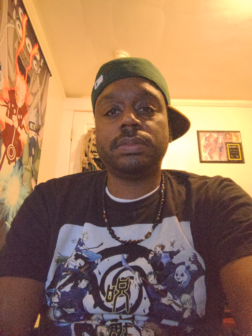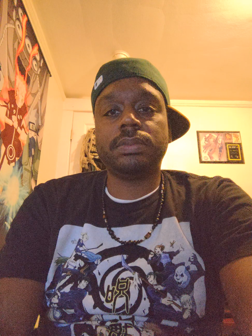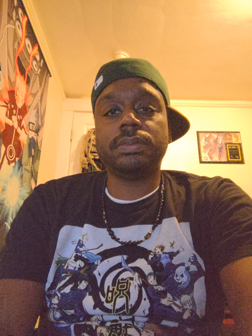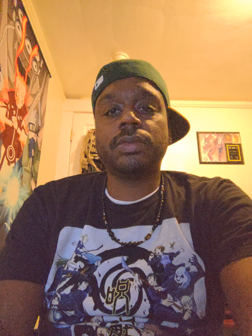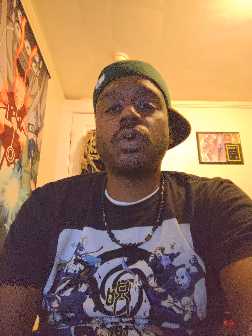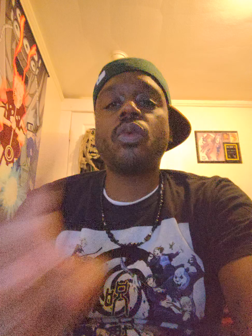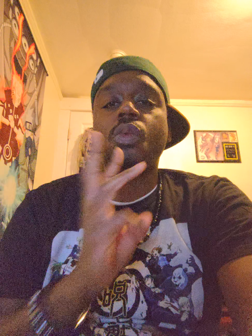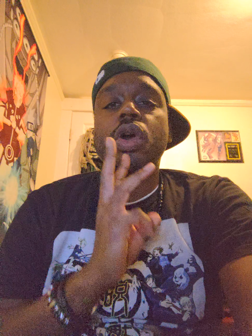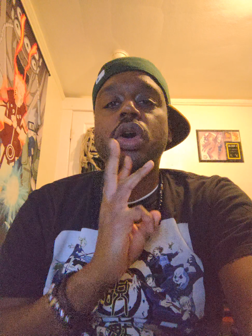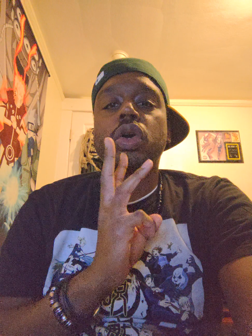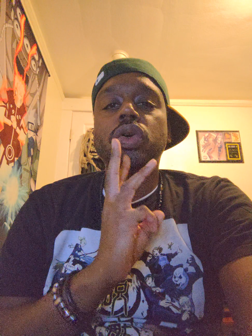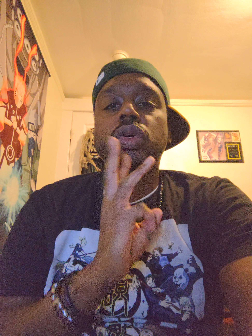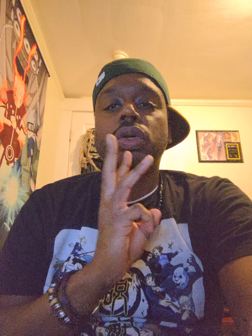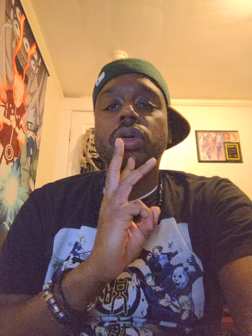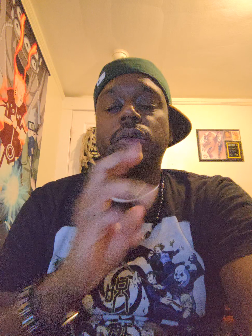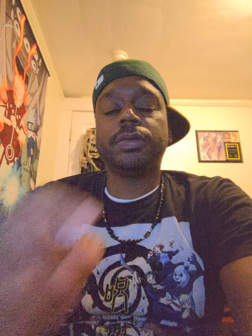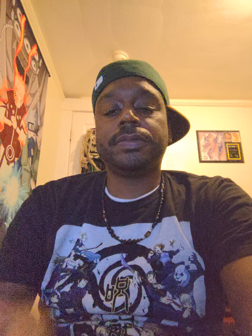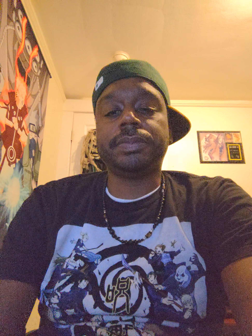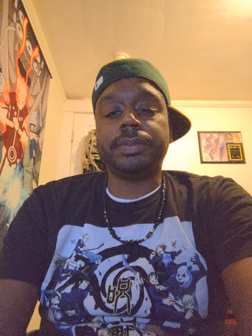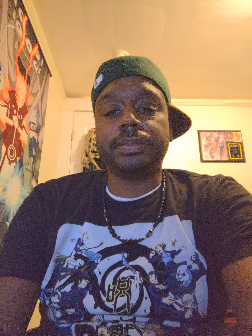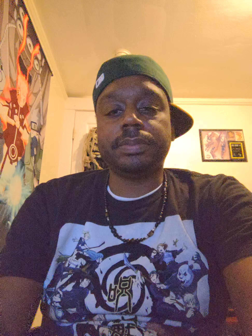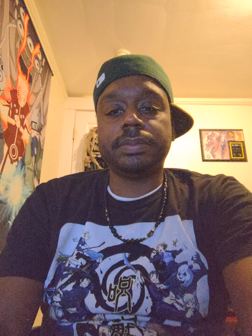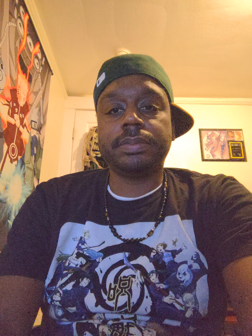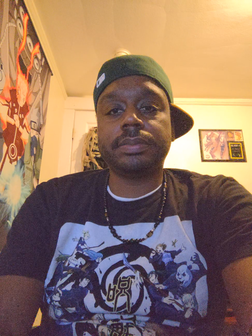water